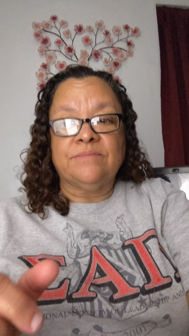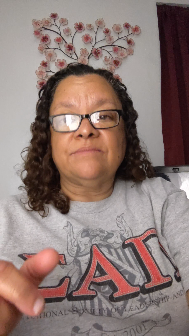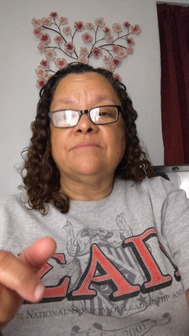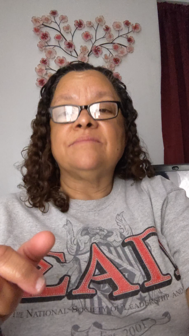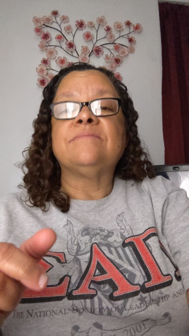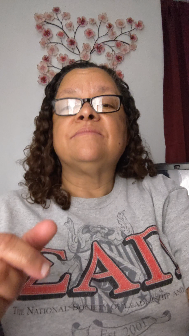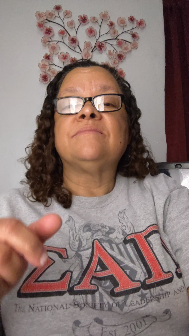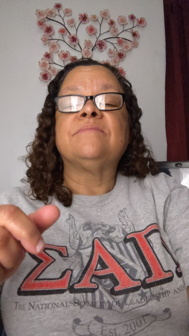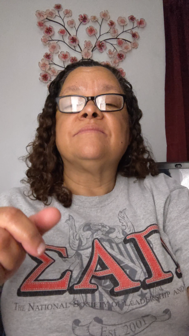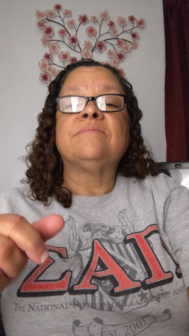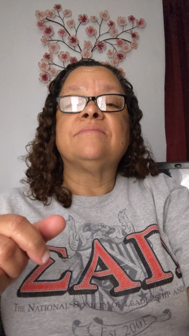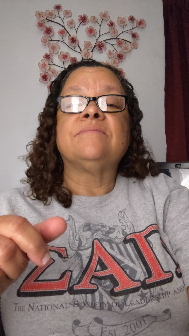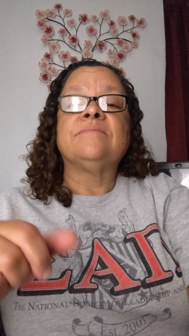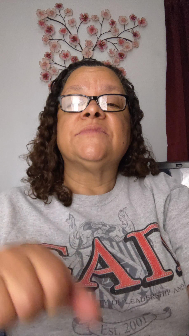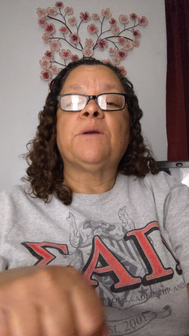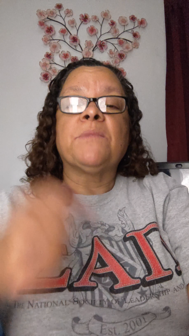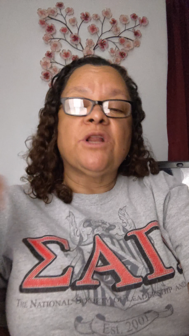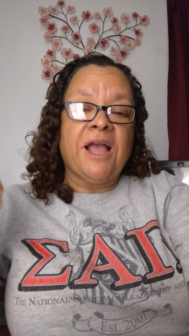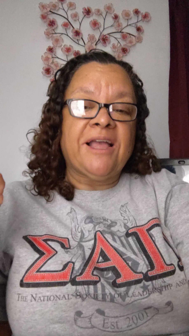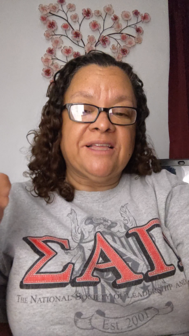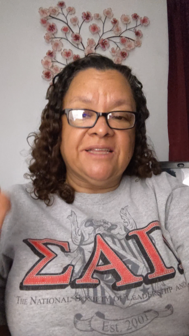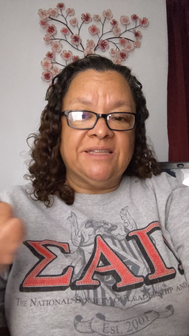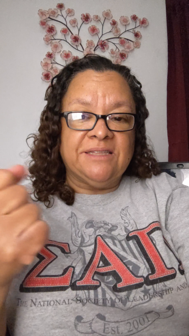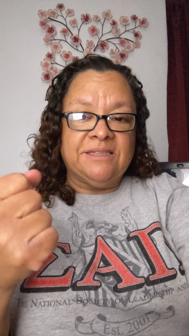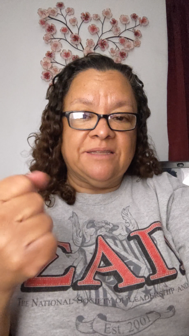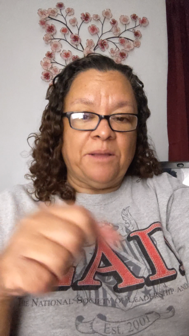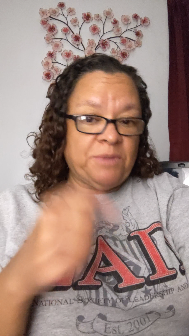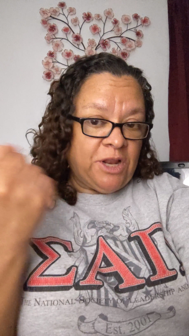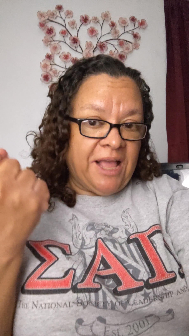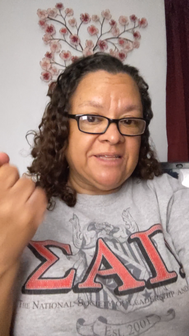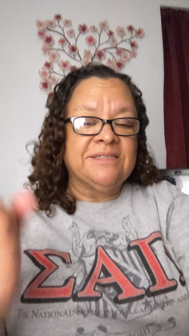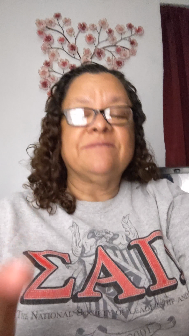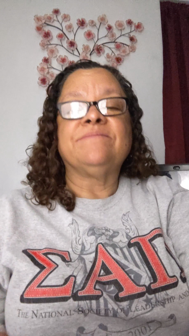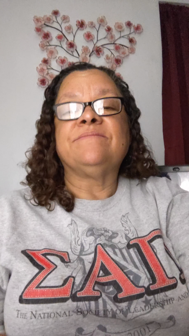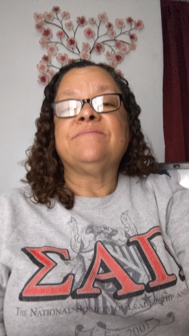break